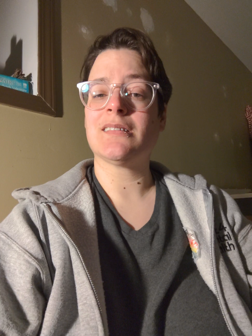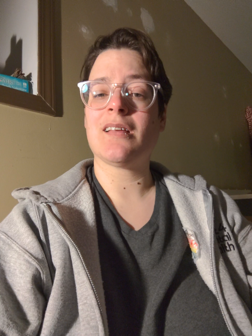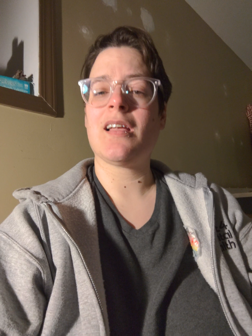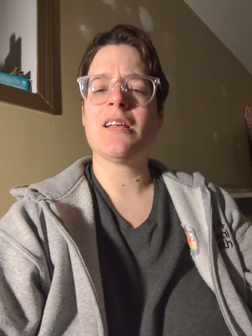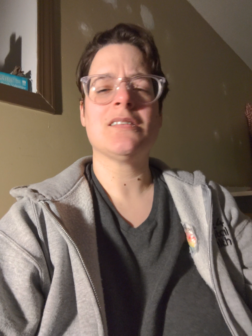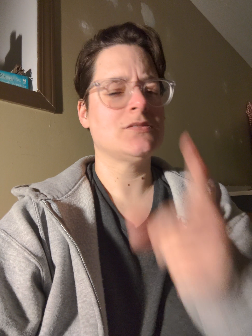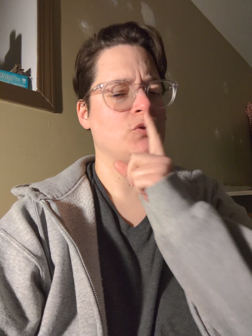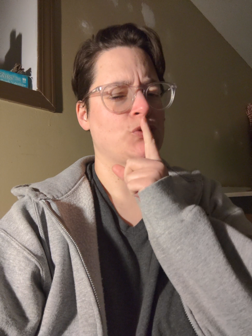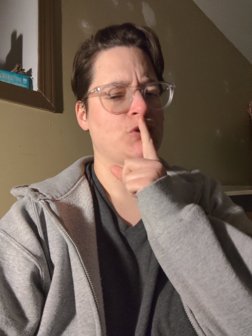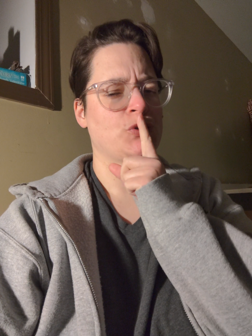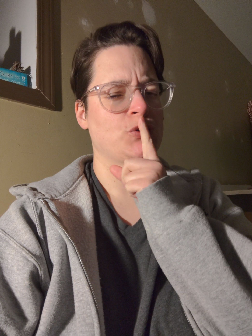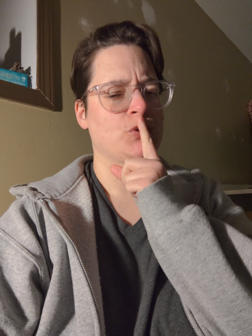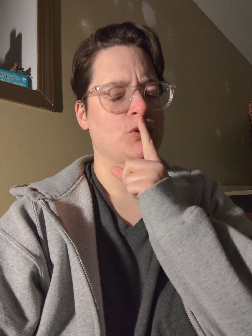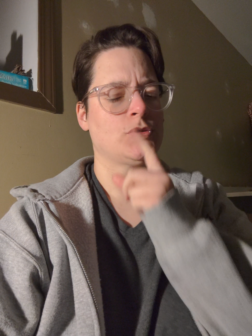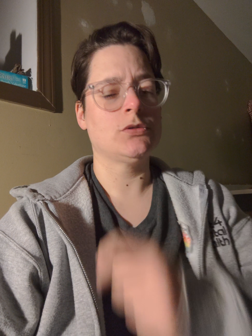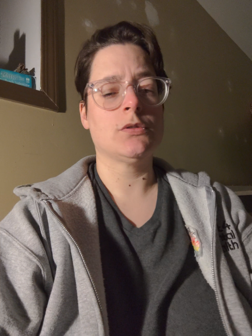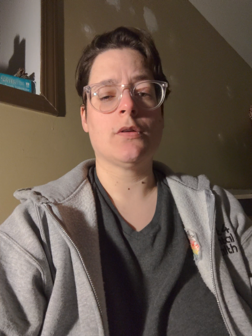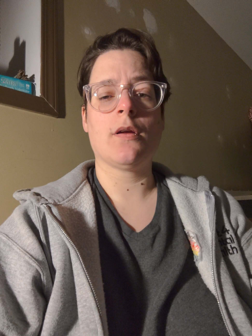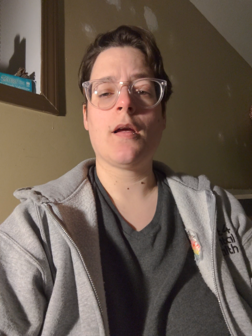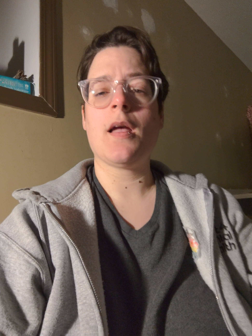shhh